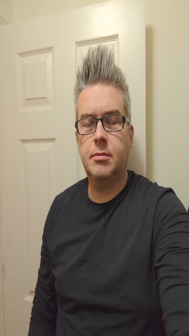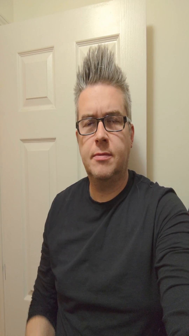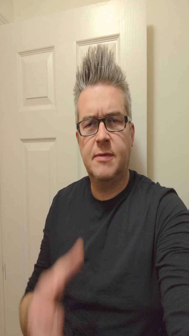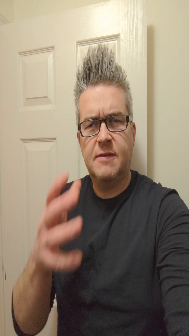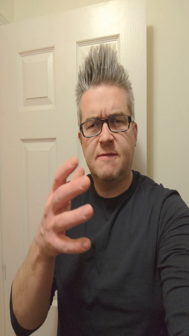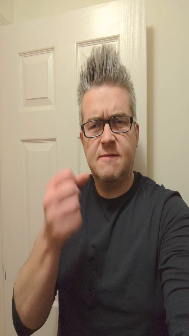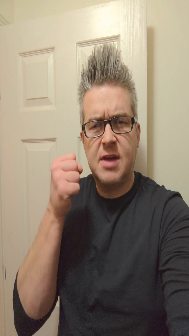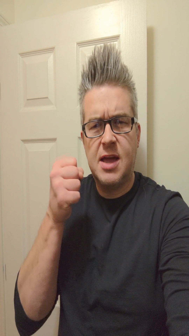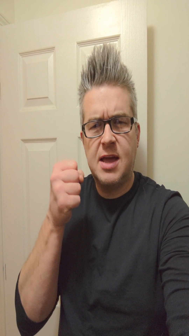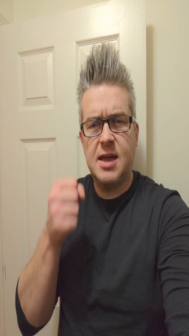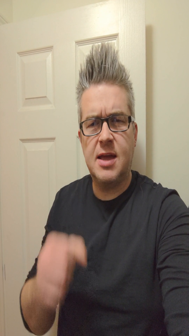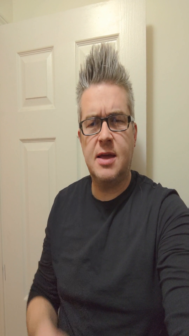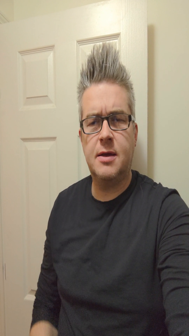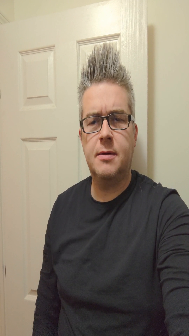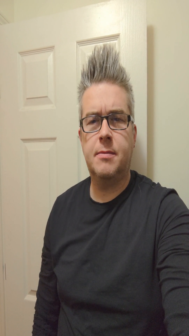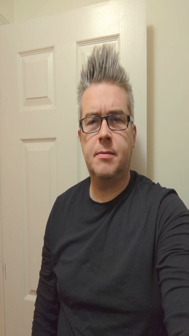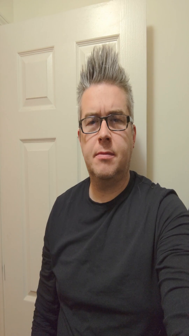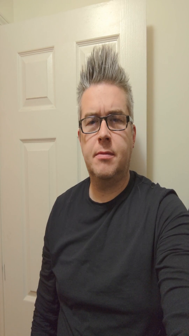fast